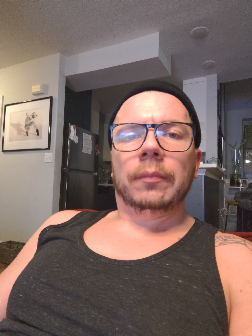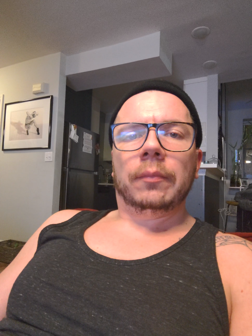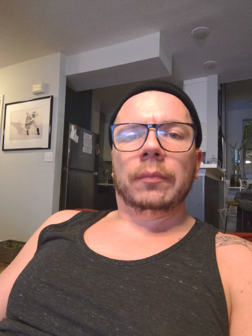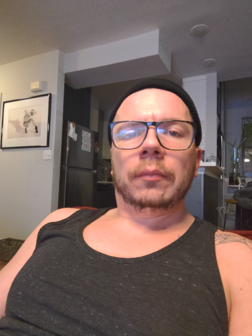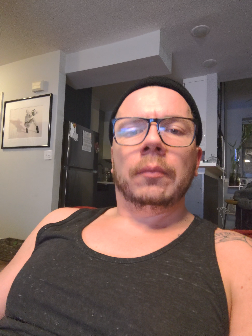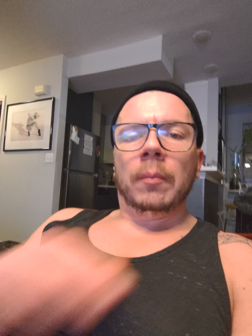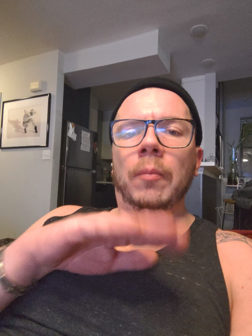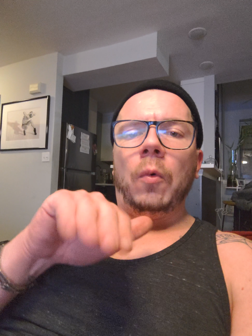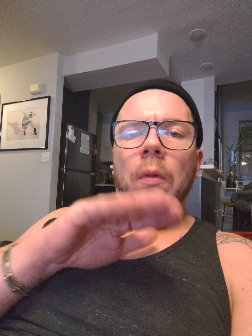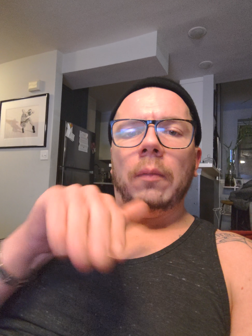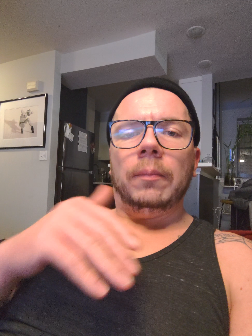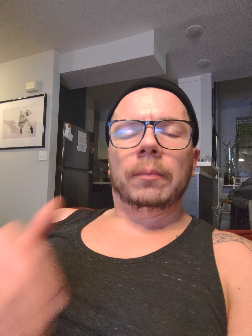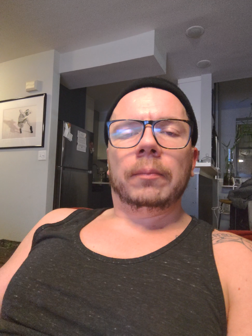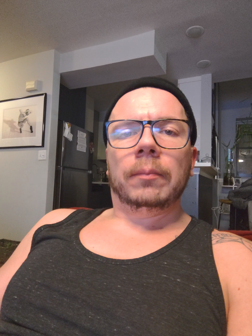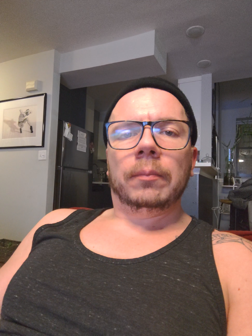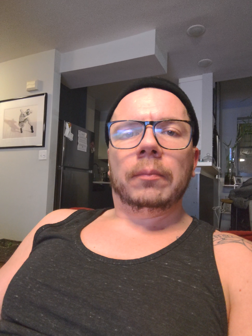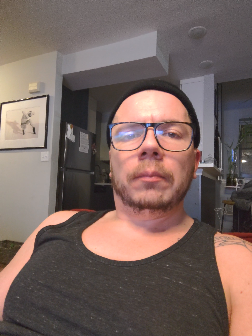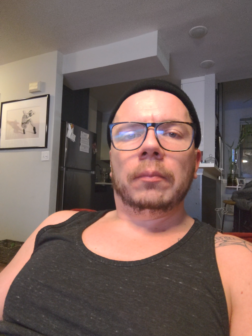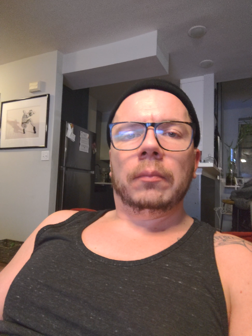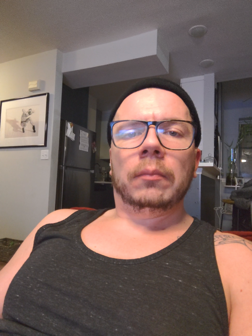pool